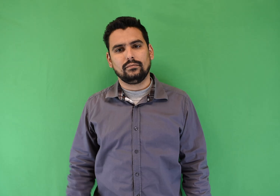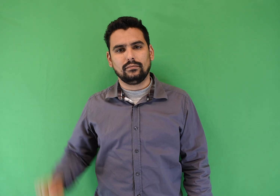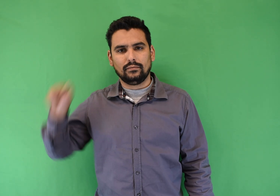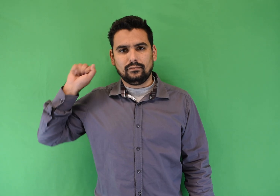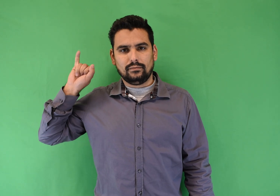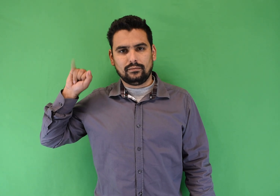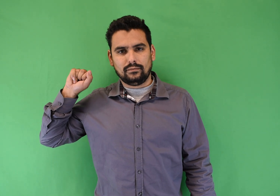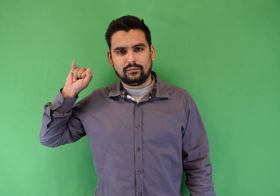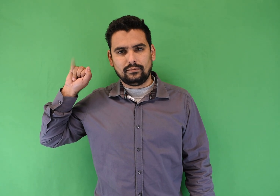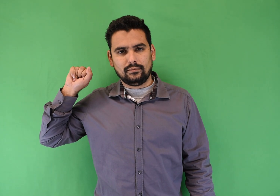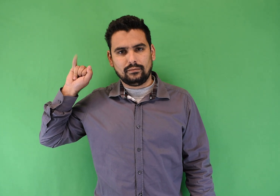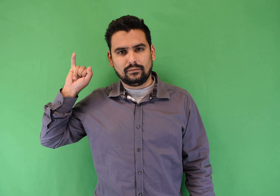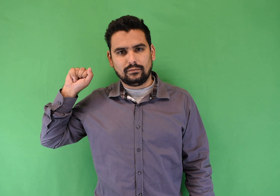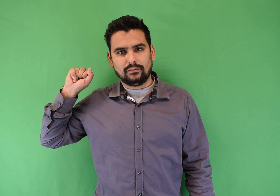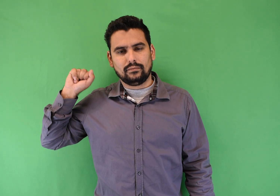sí